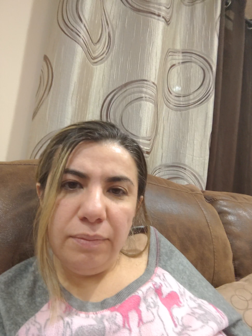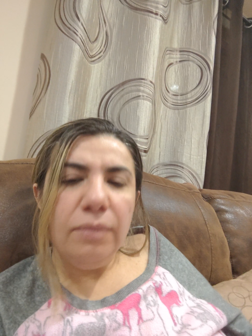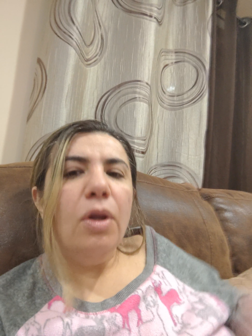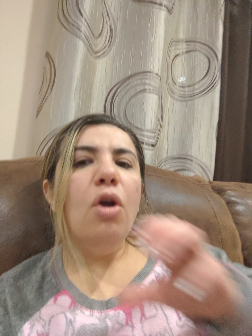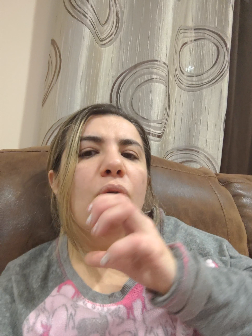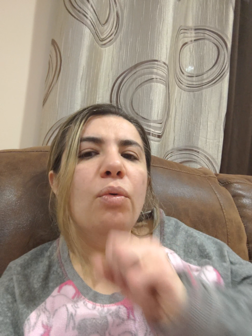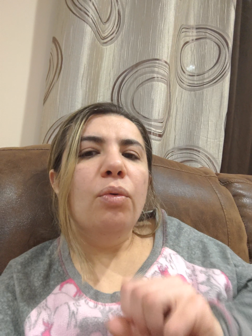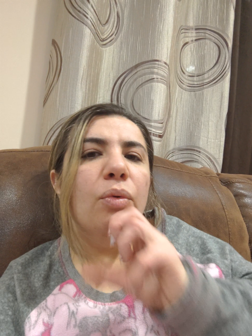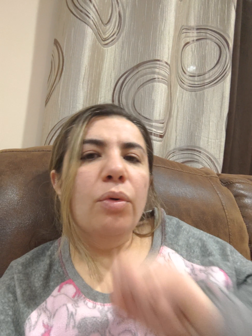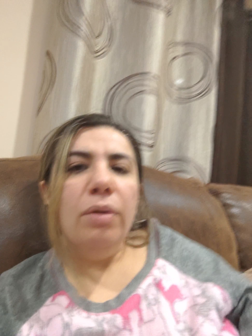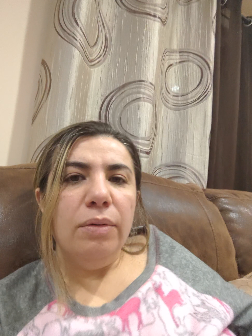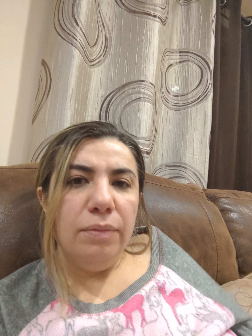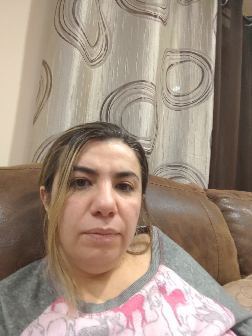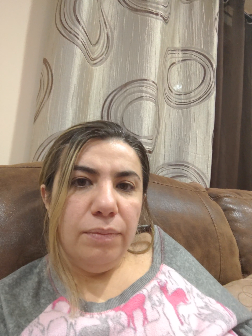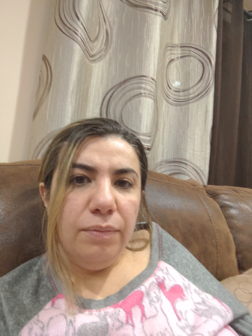old